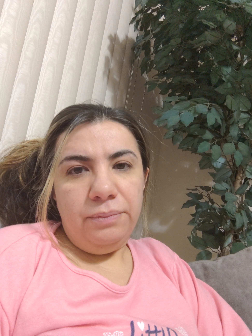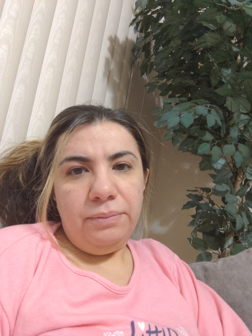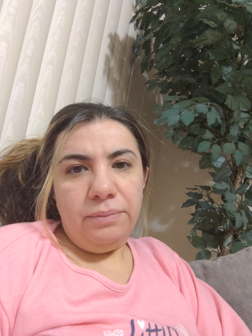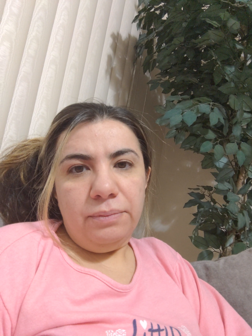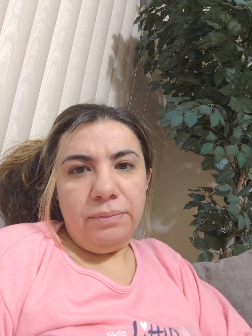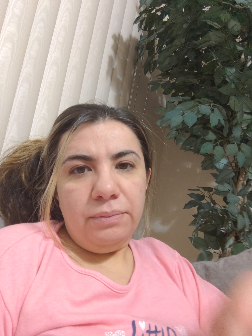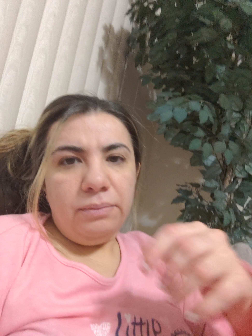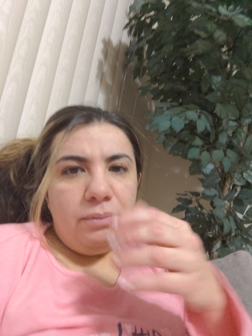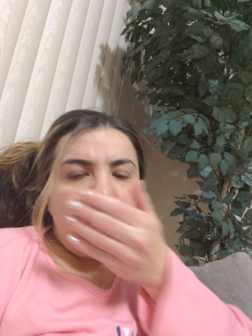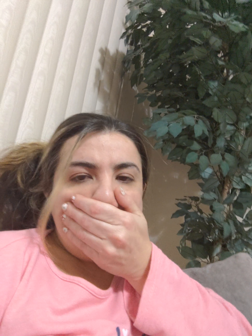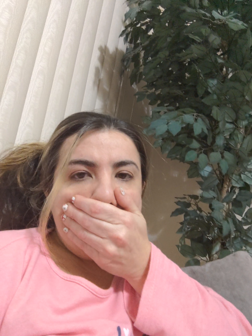where